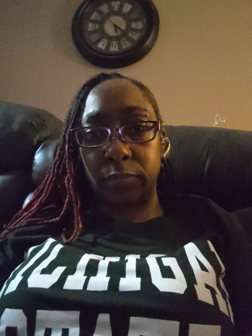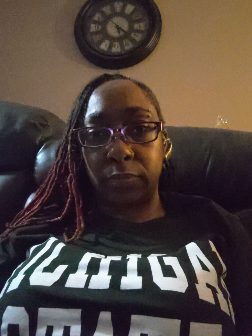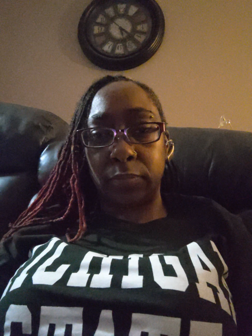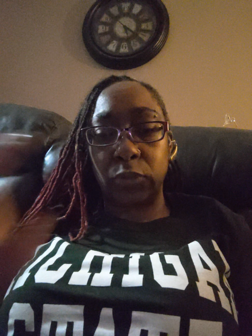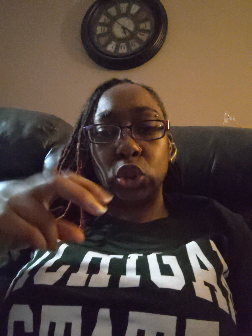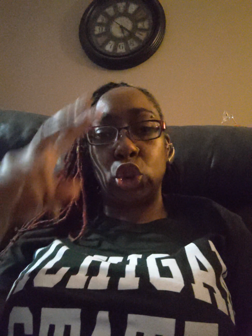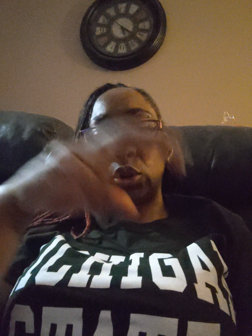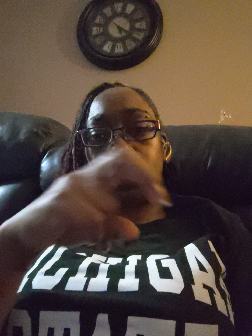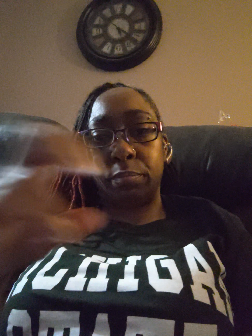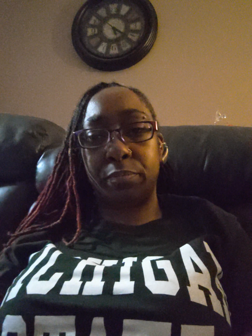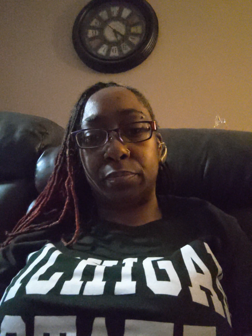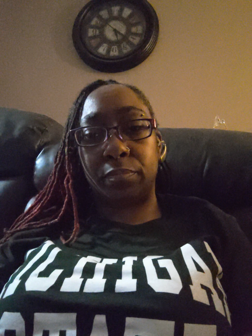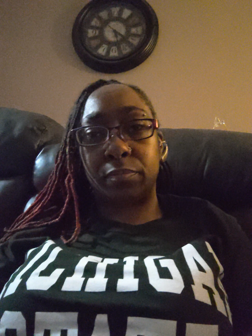jump